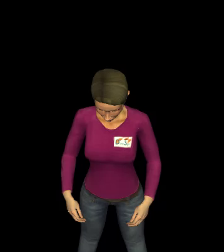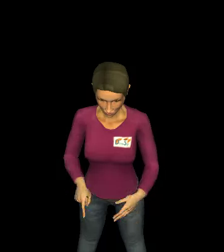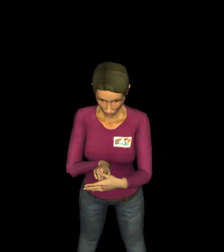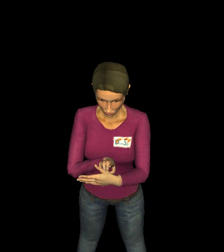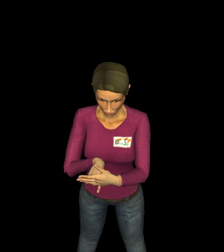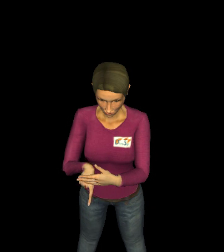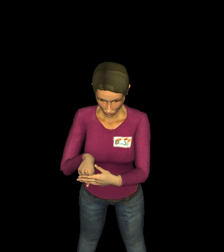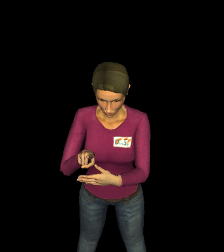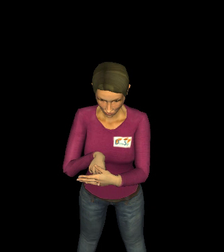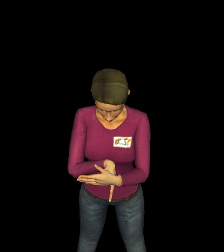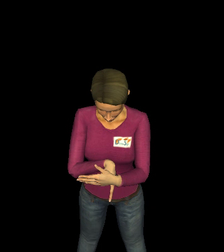يلغي